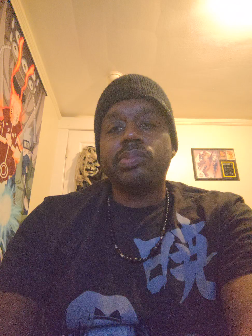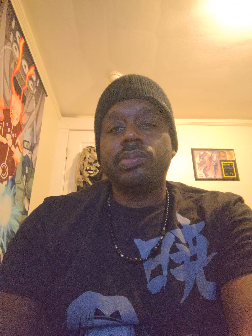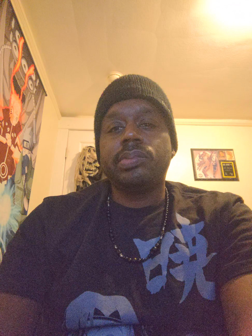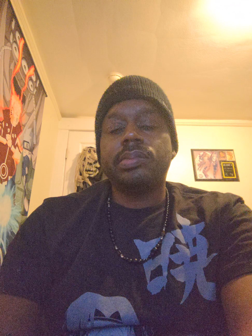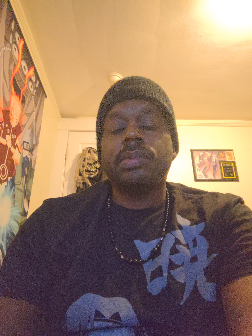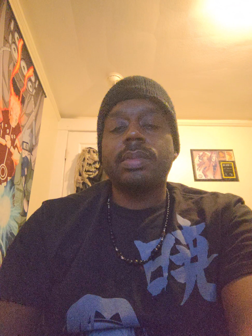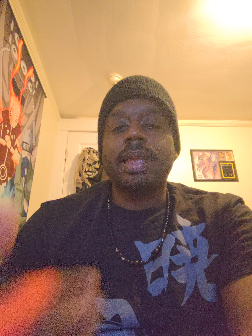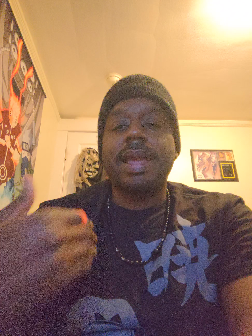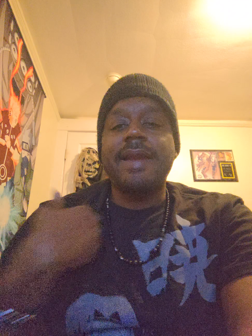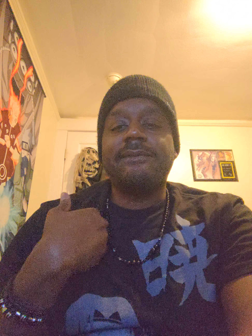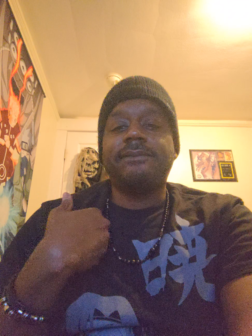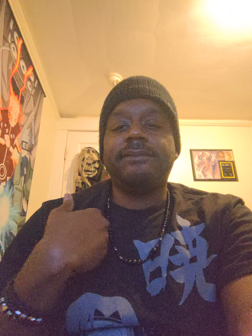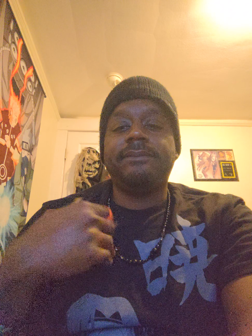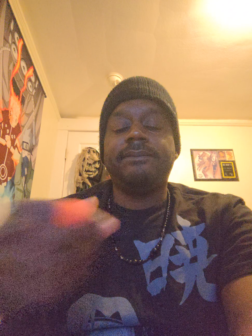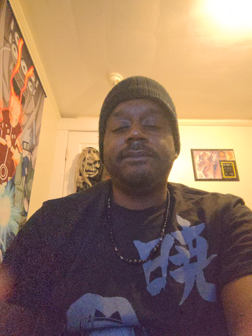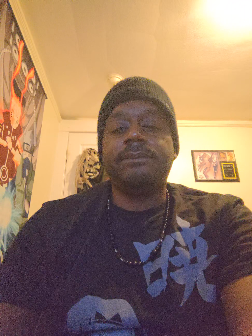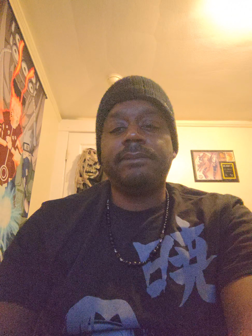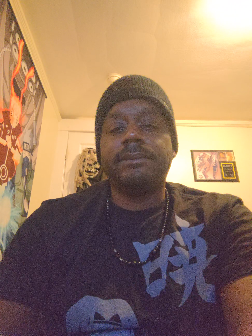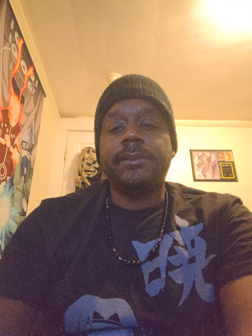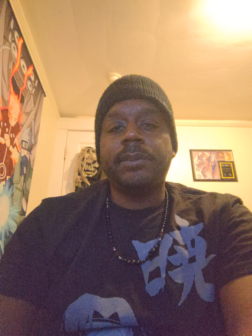have